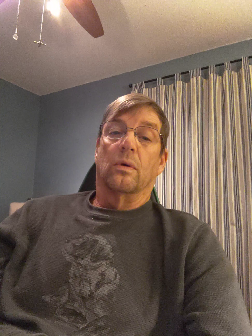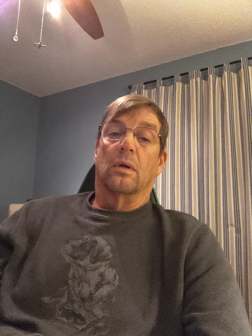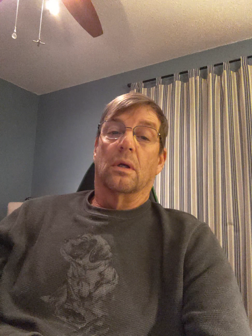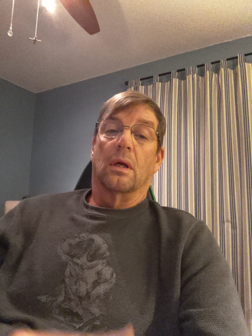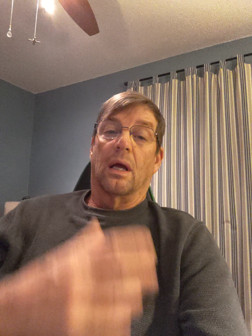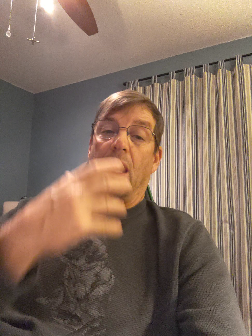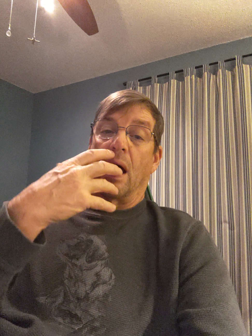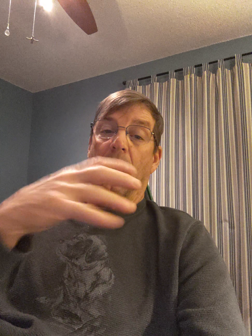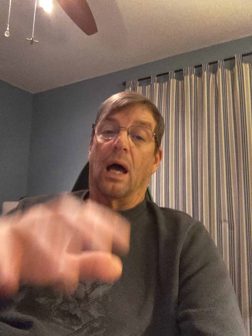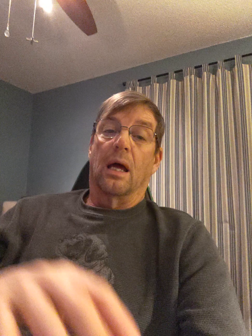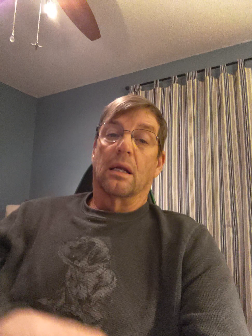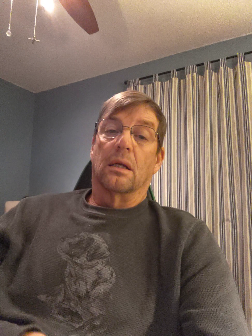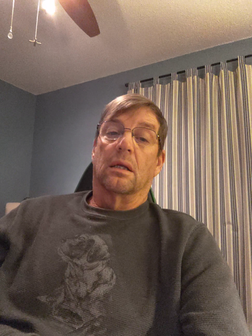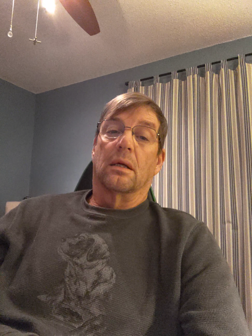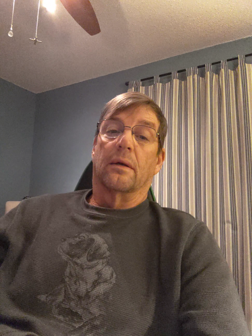hot